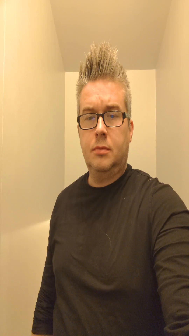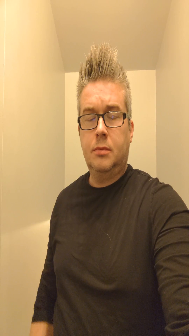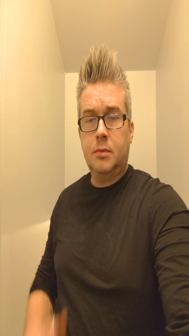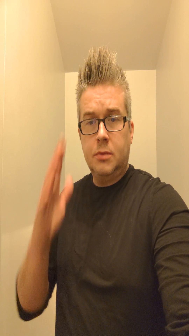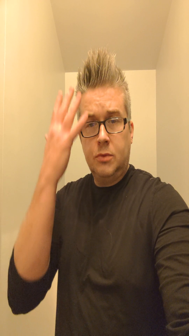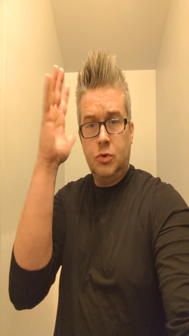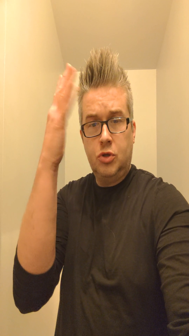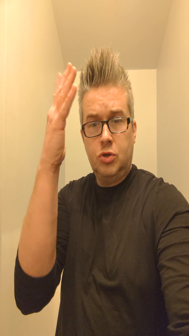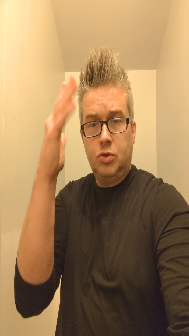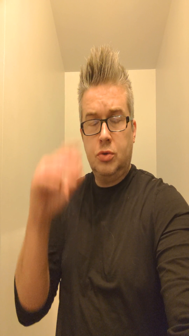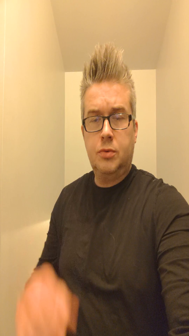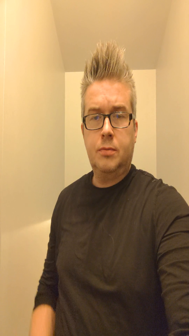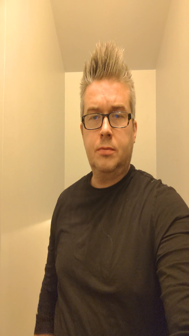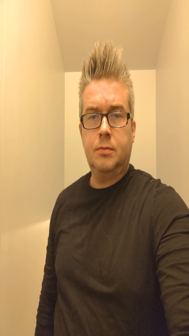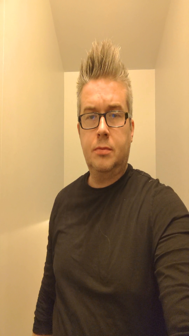tree